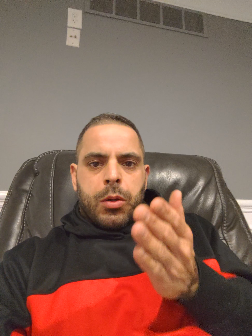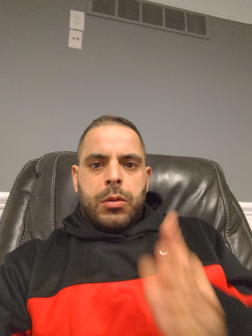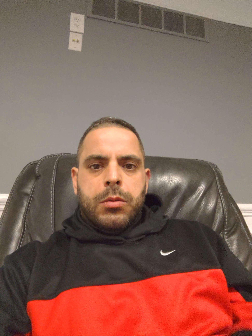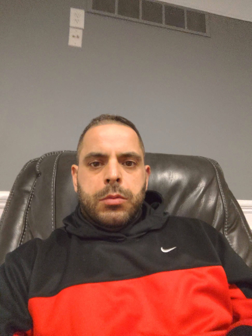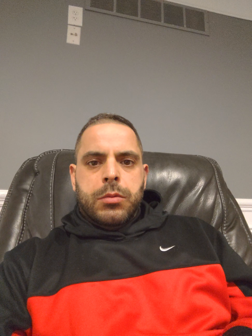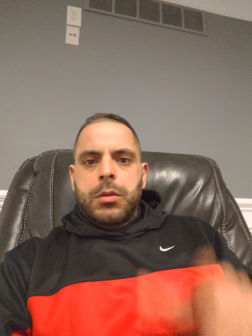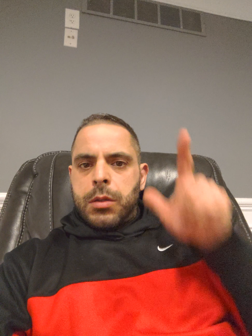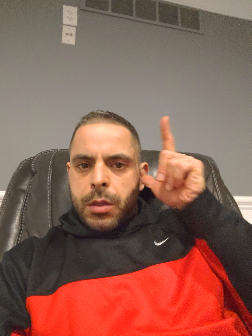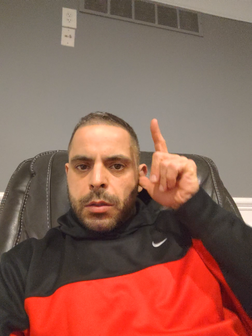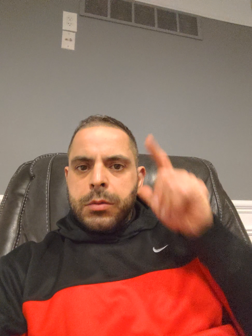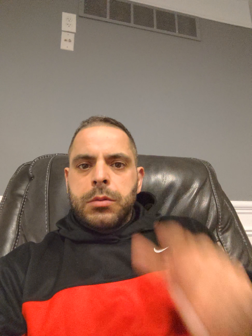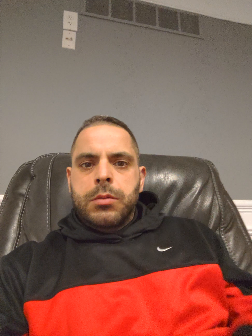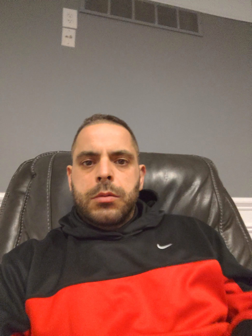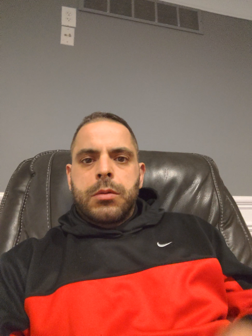listen